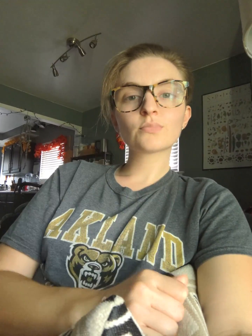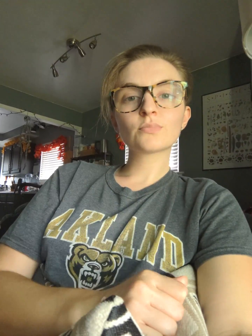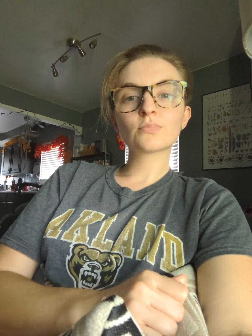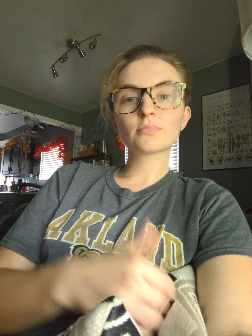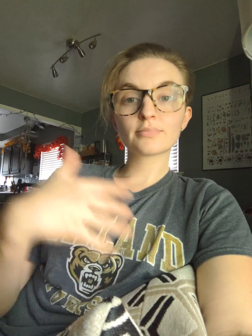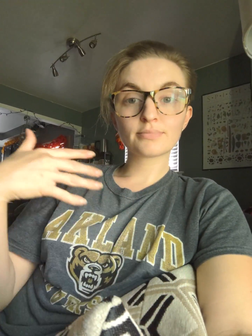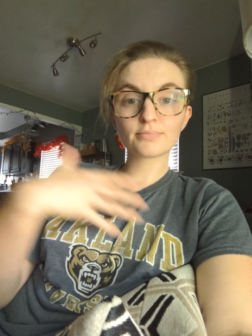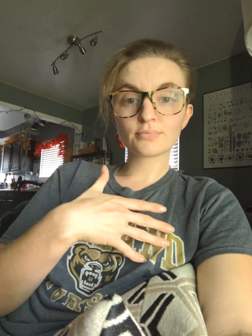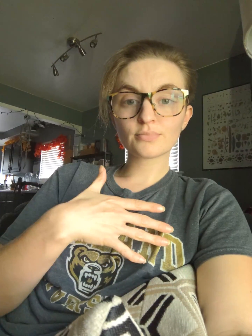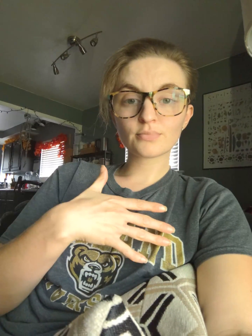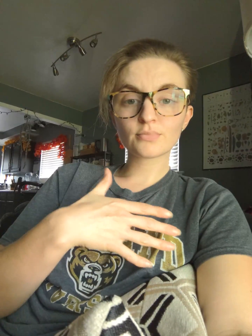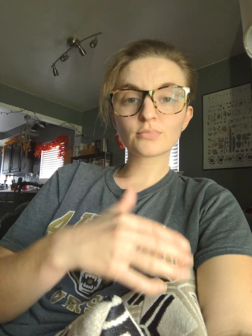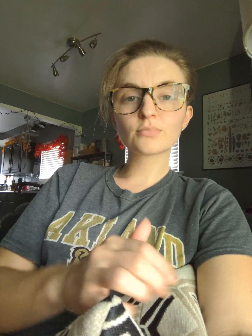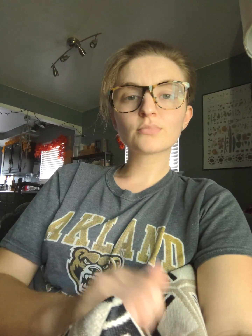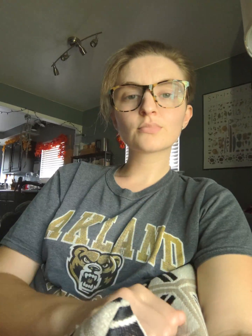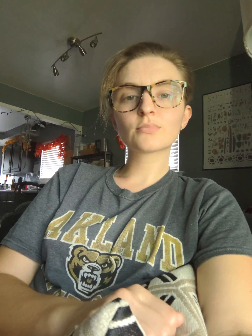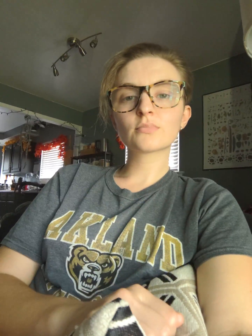scared